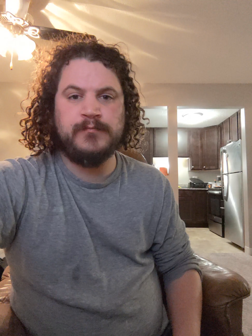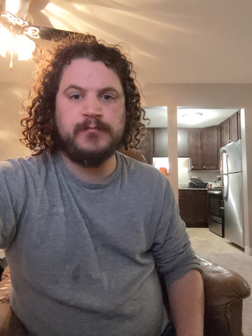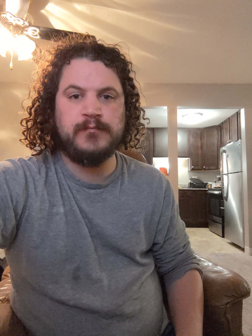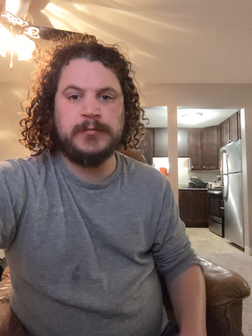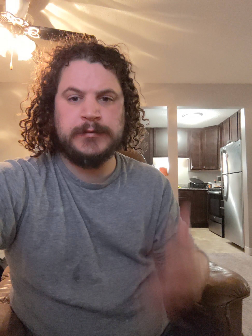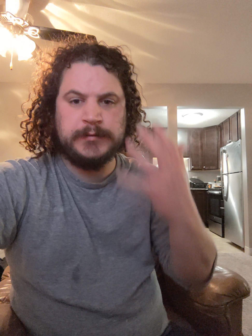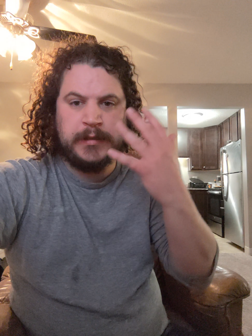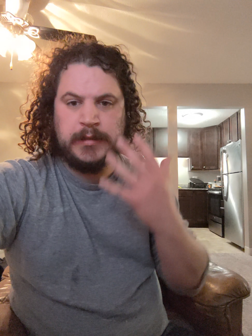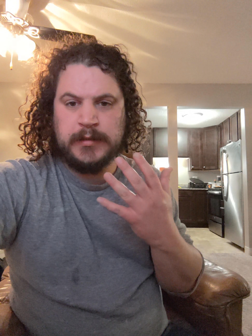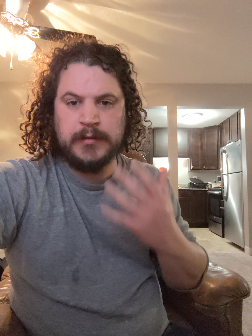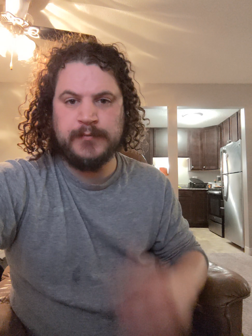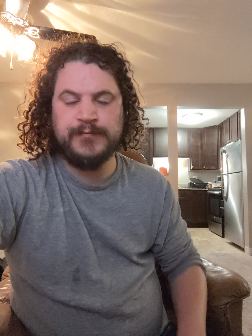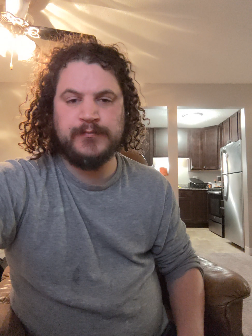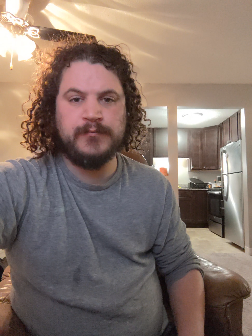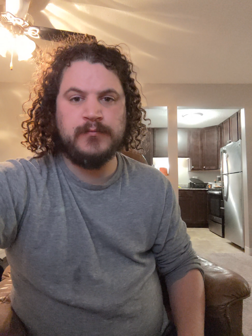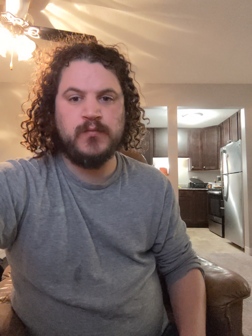sad